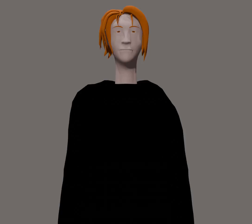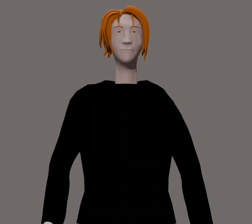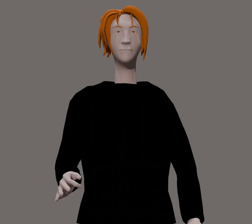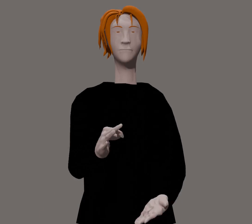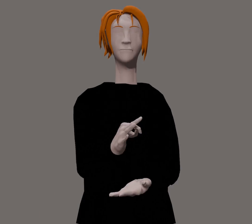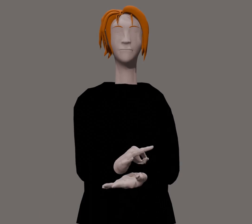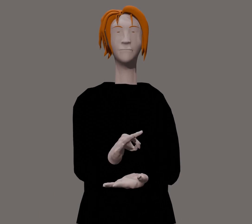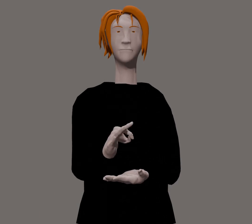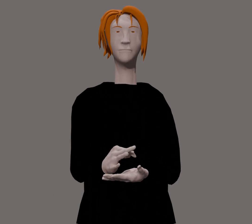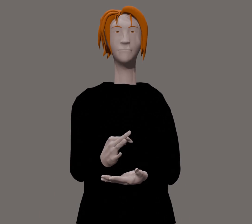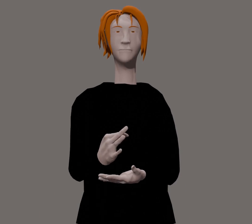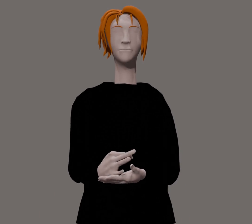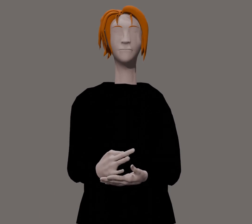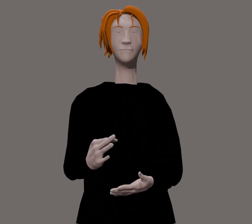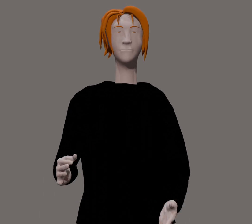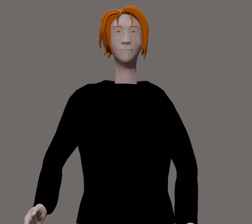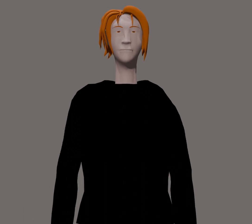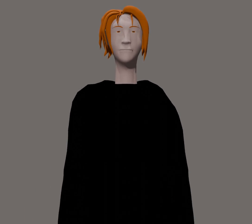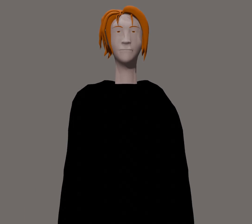Change Coin